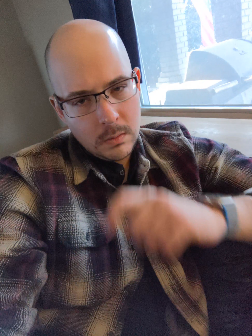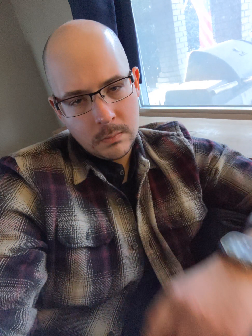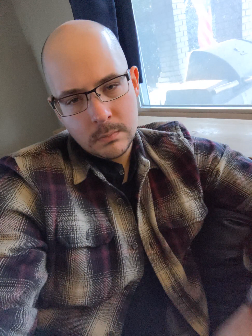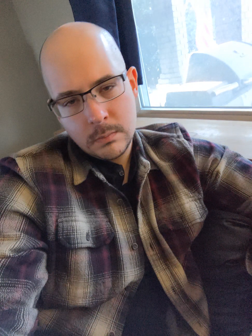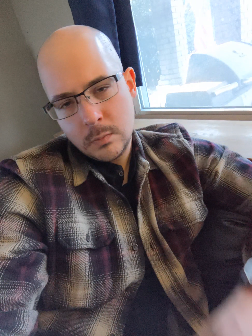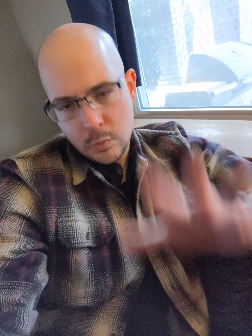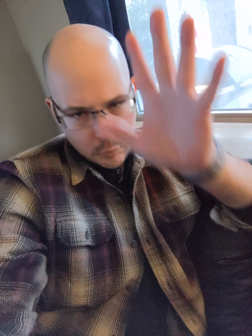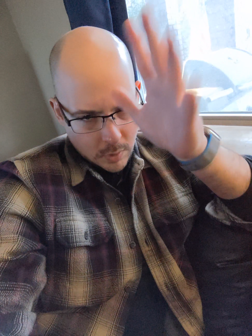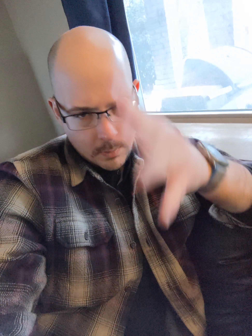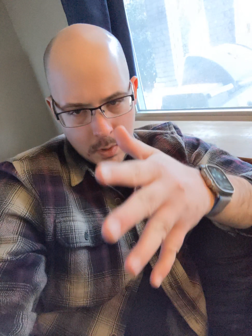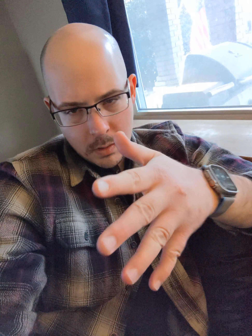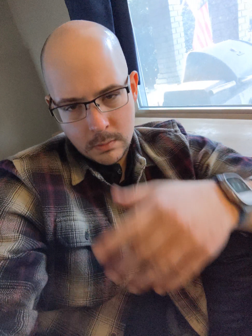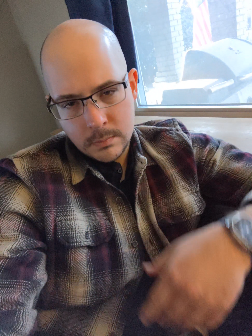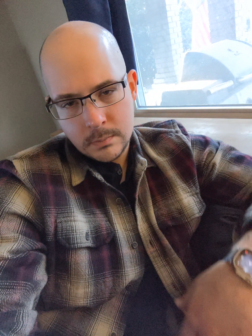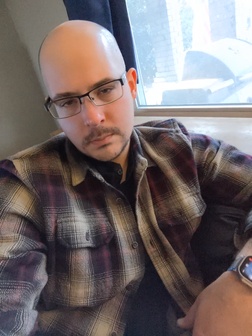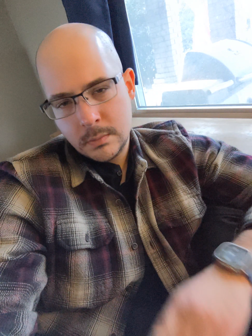grandpa